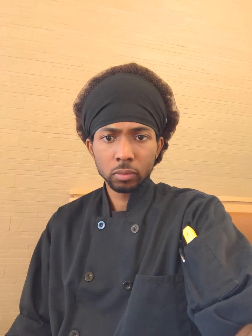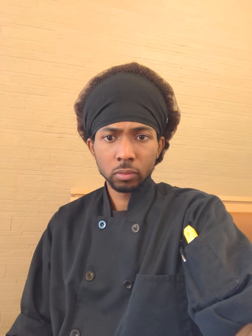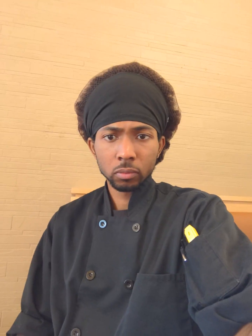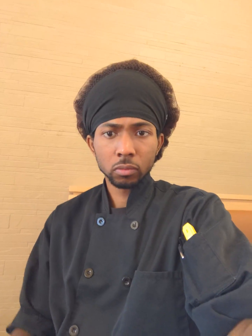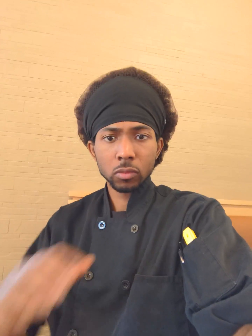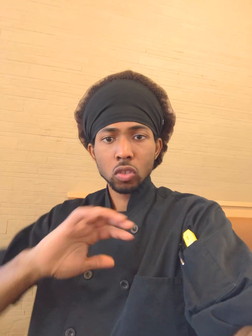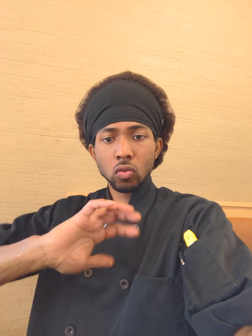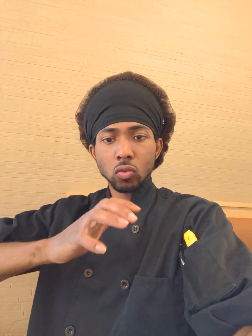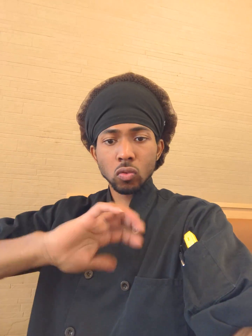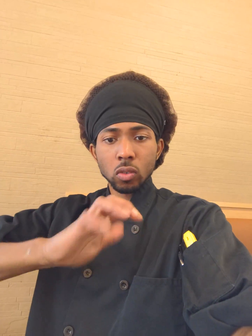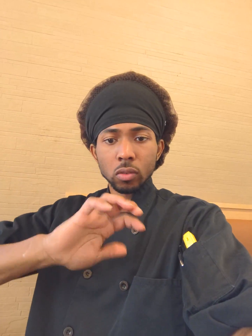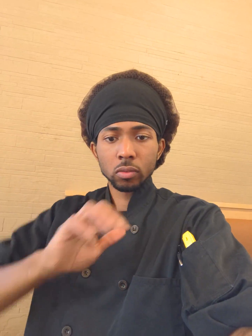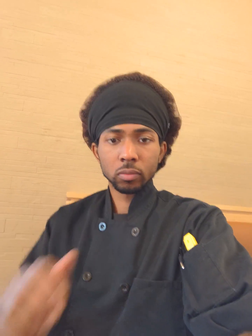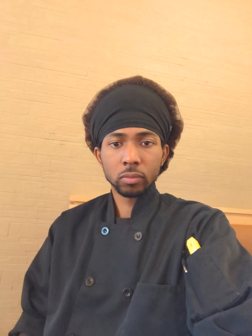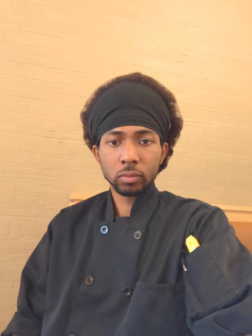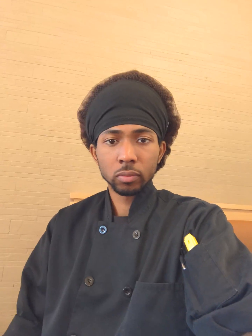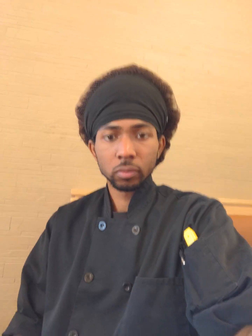cheese